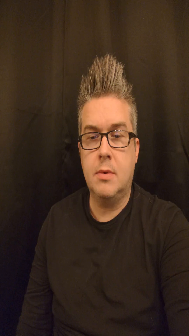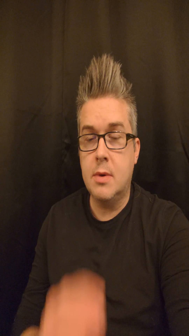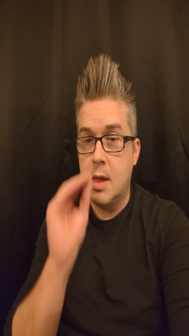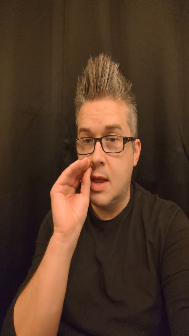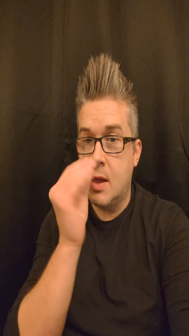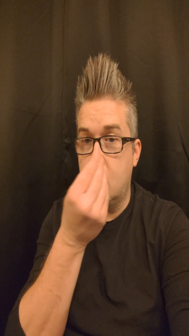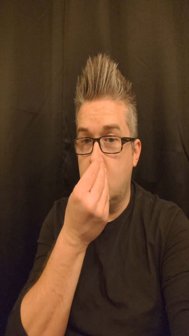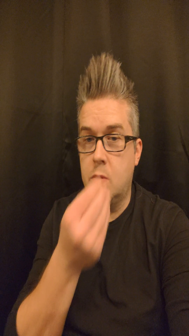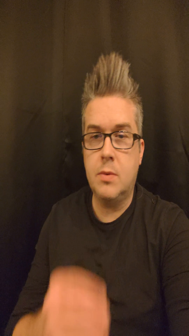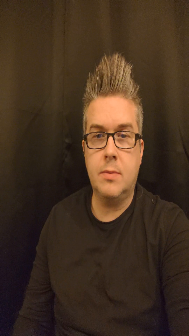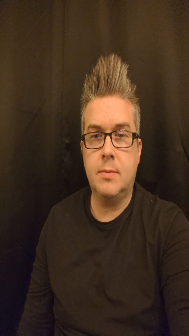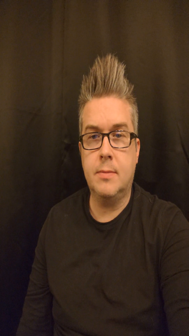flower